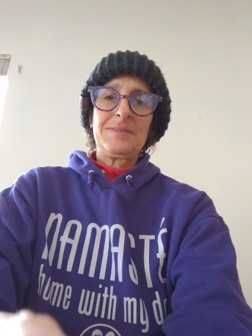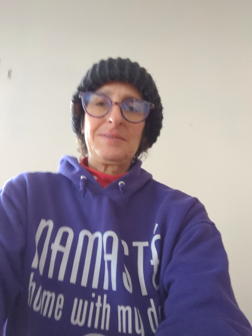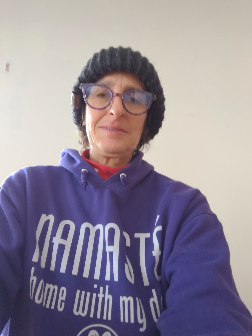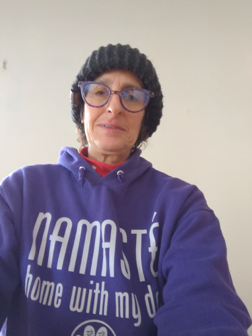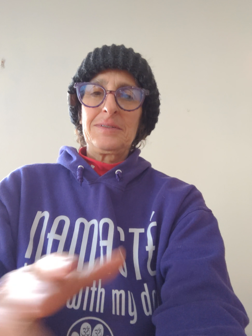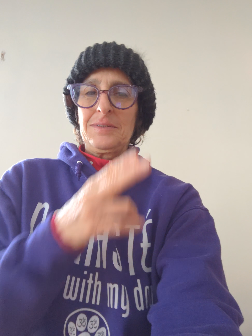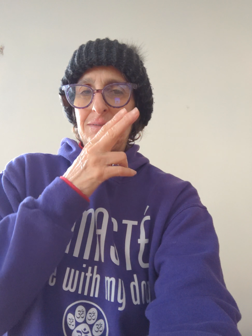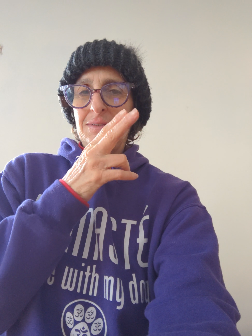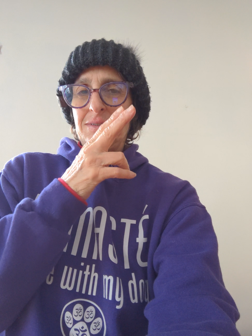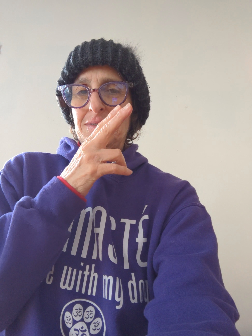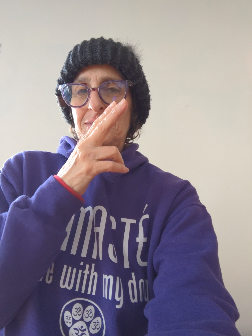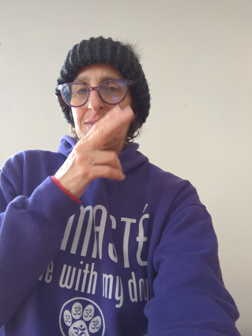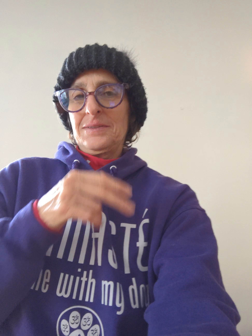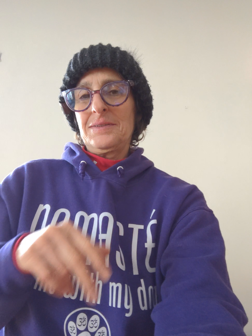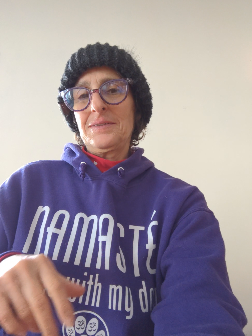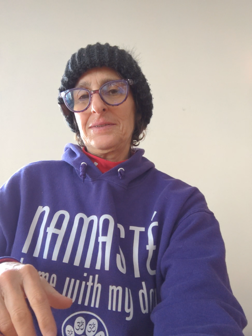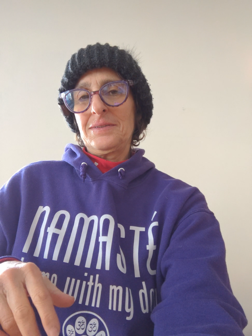hen